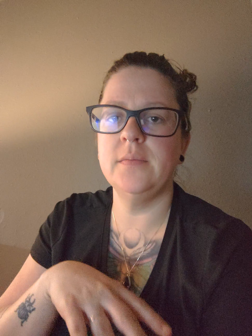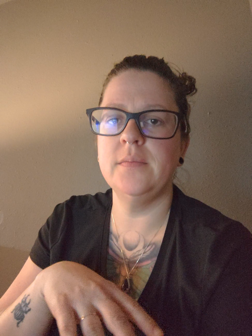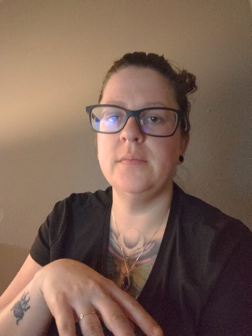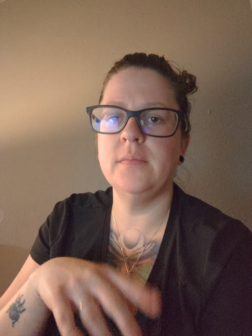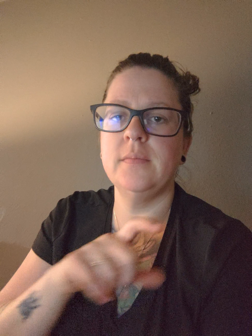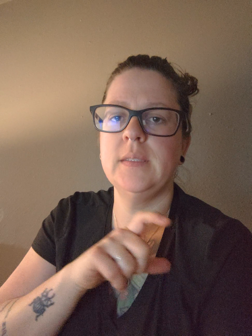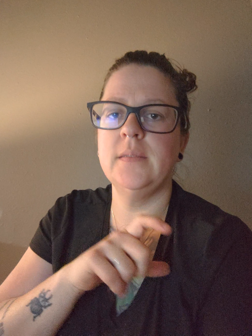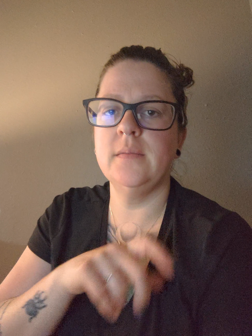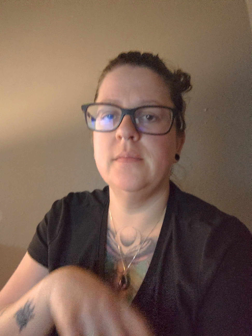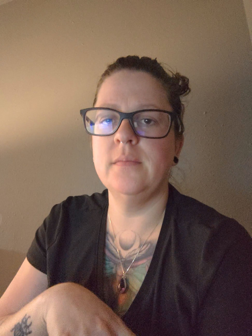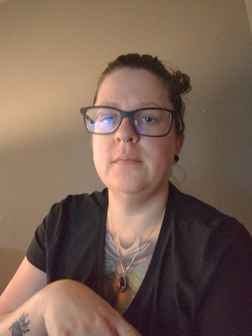police